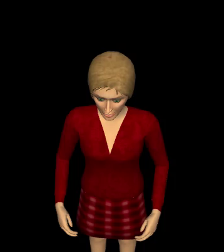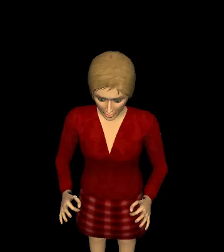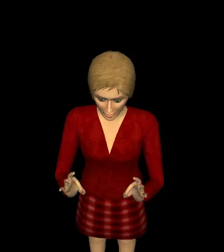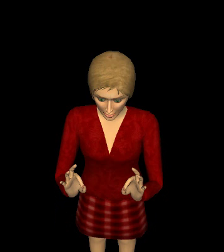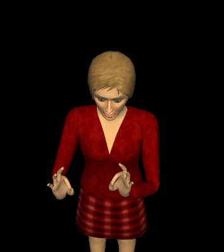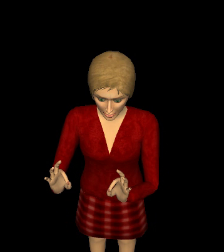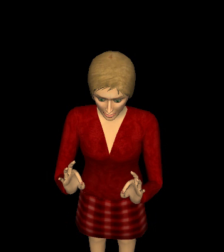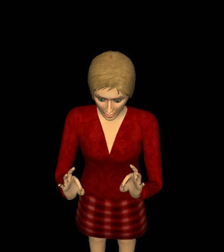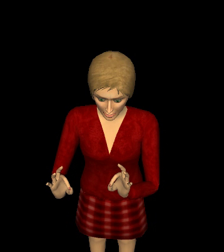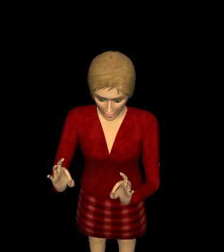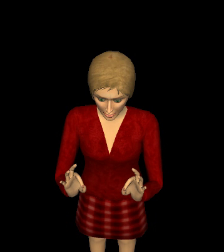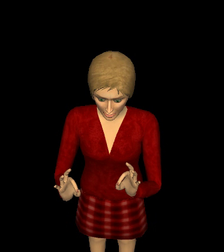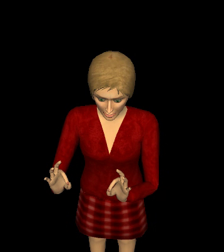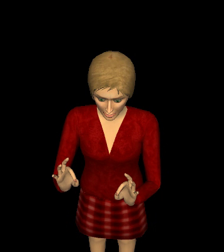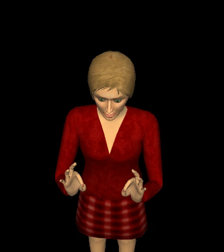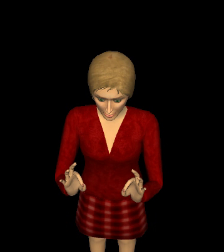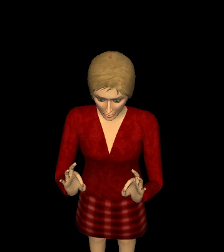الآنسة